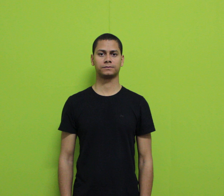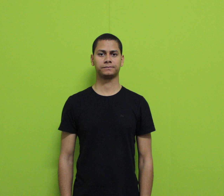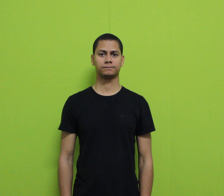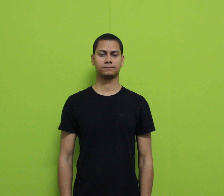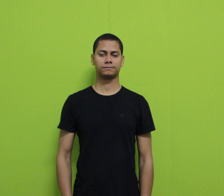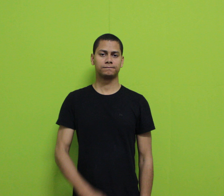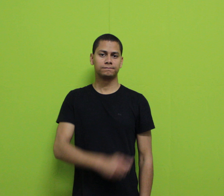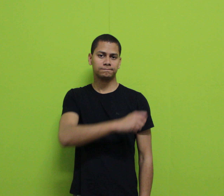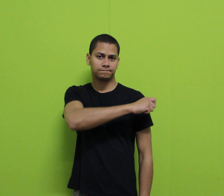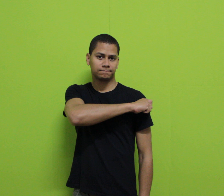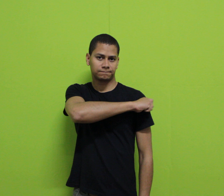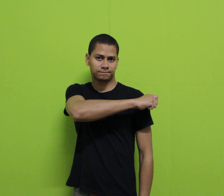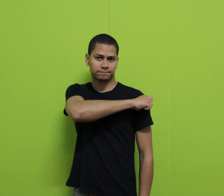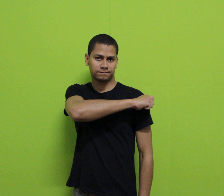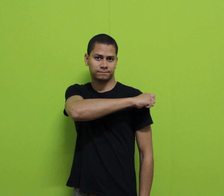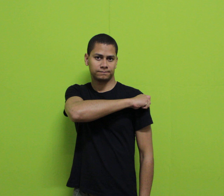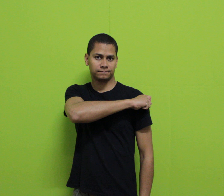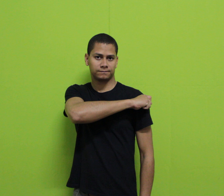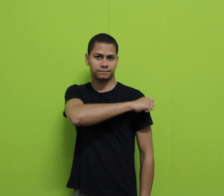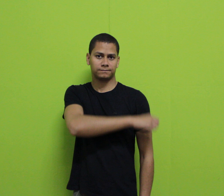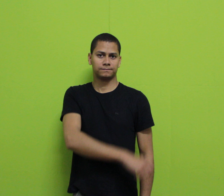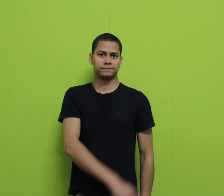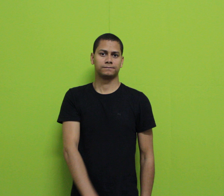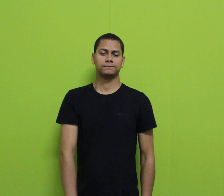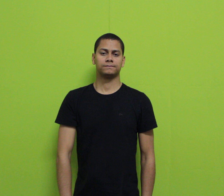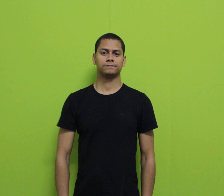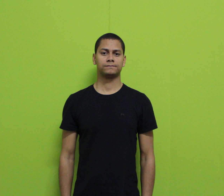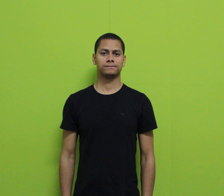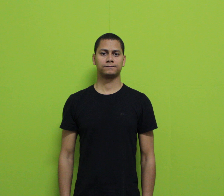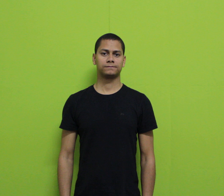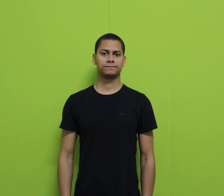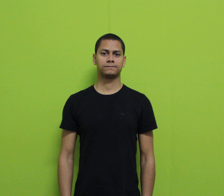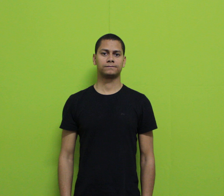aluno